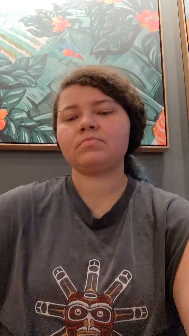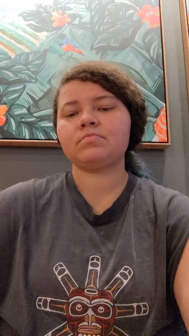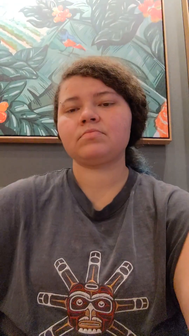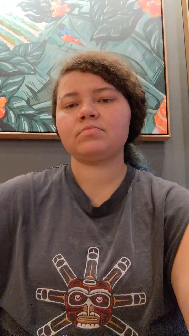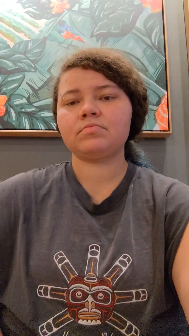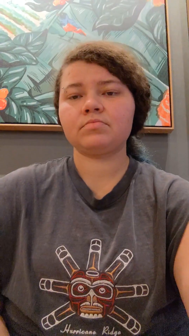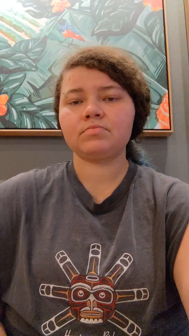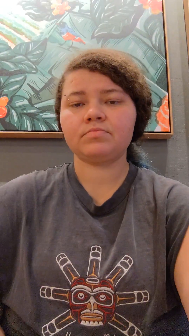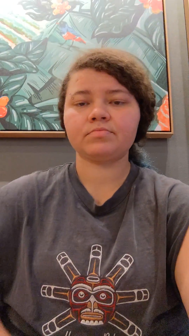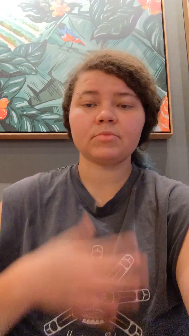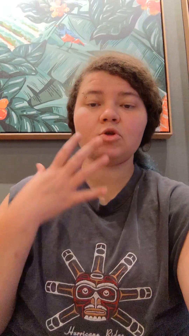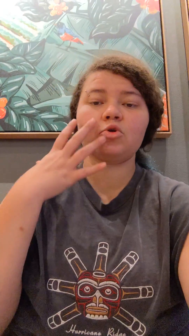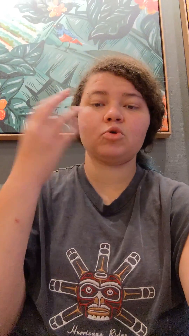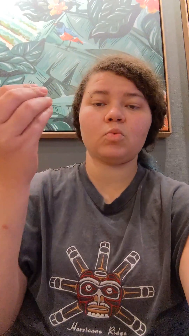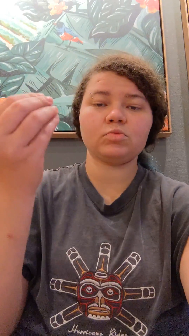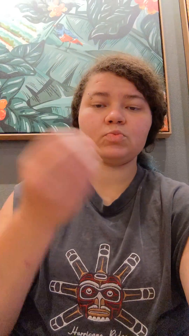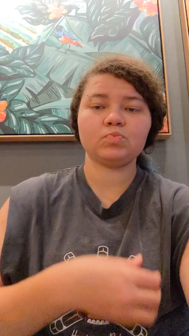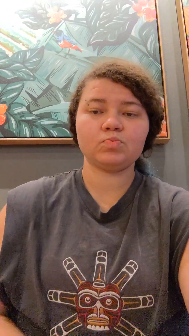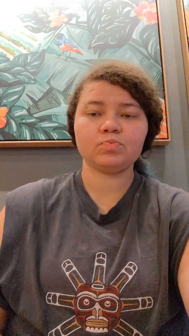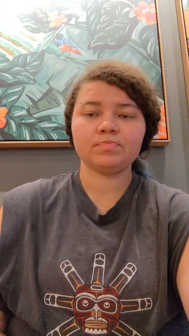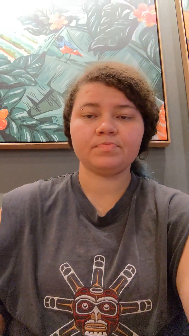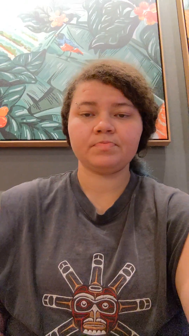going to